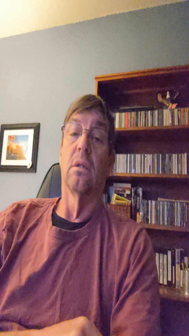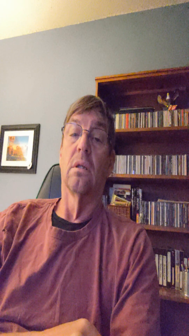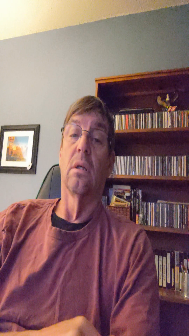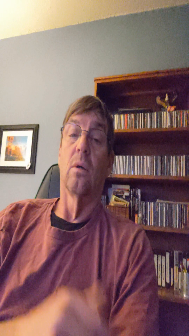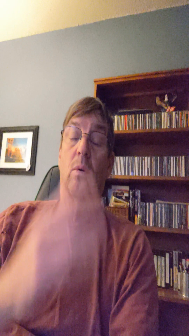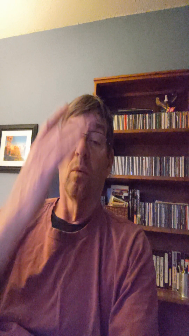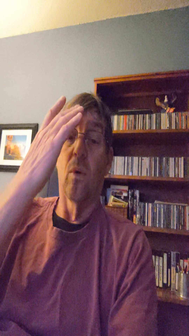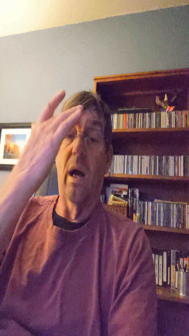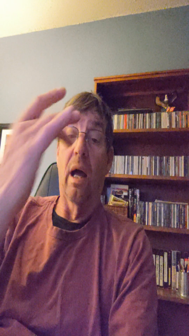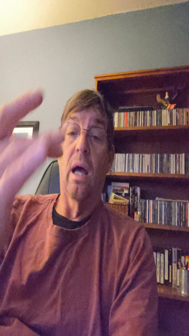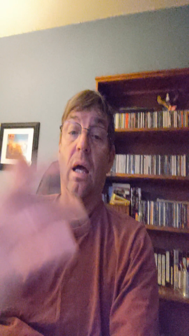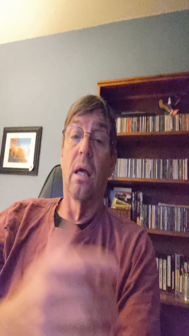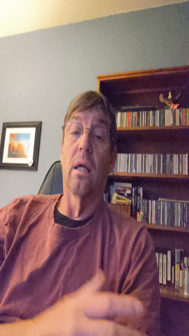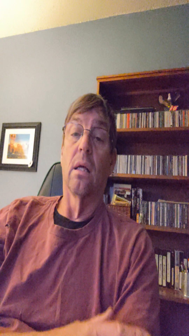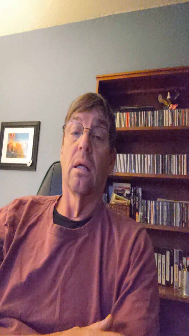why